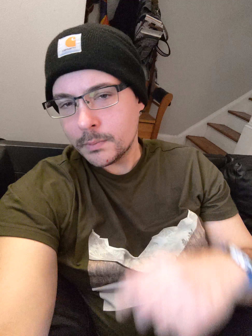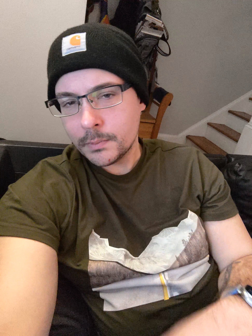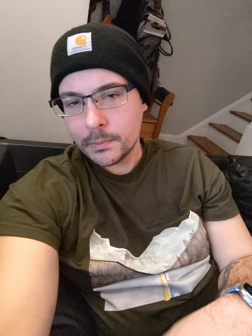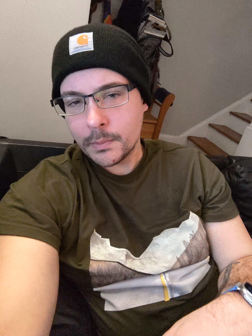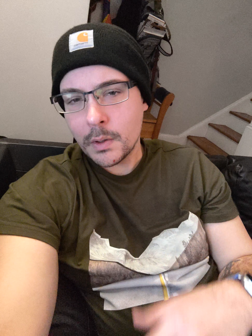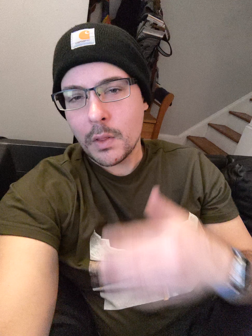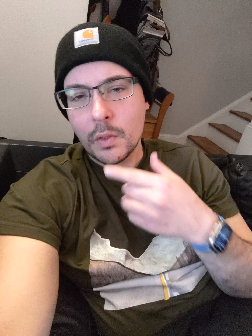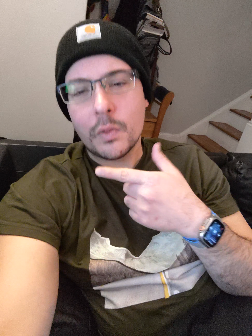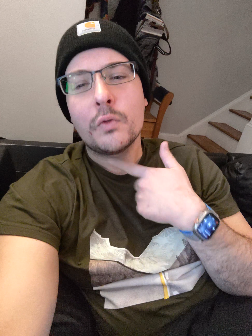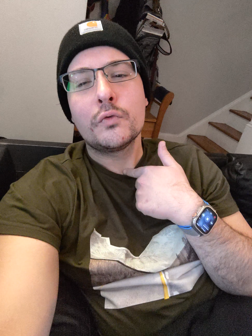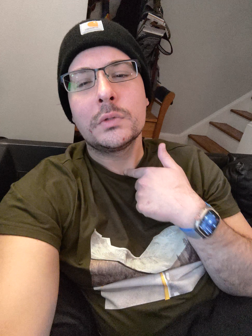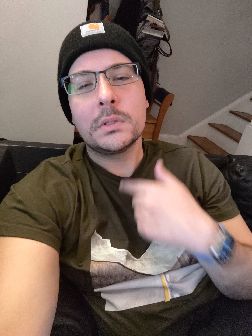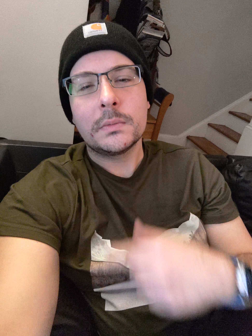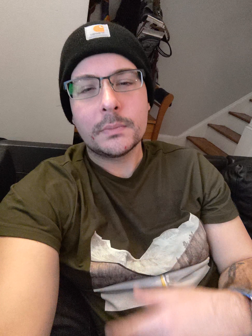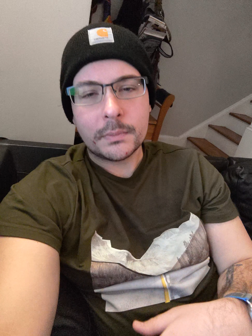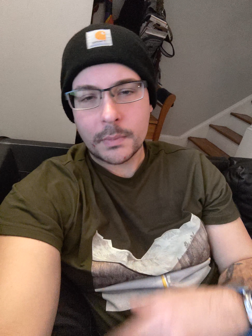thirsty